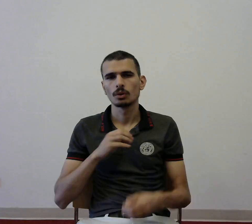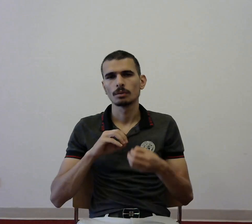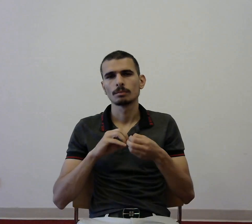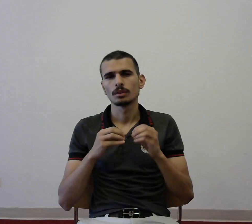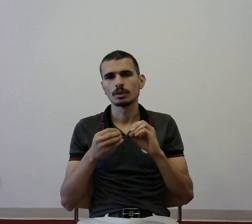problem